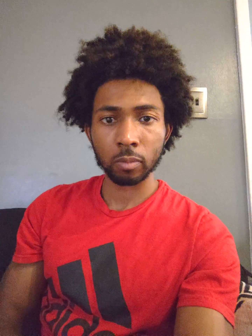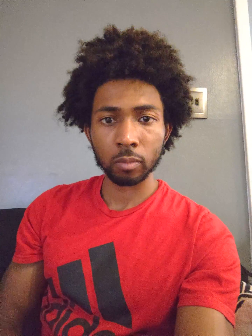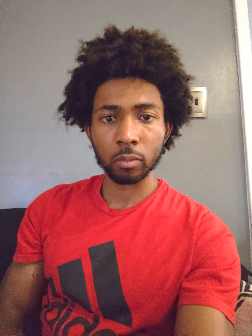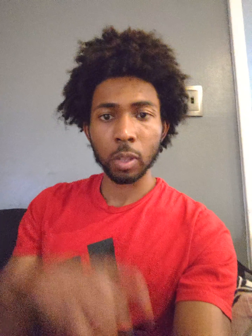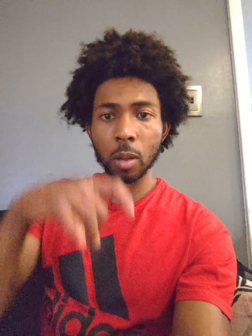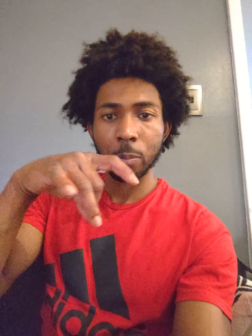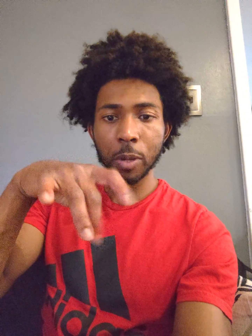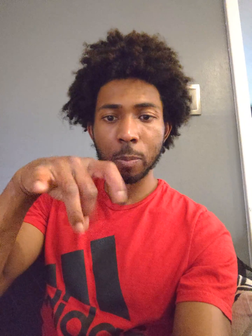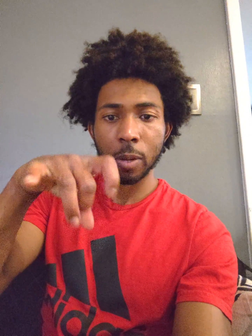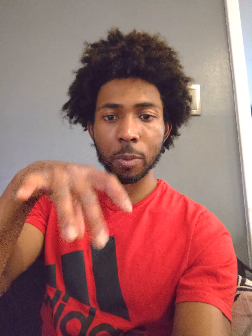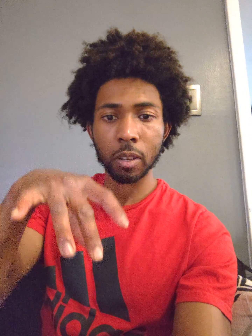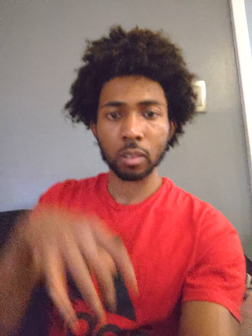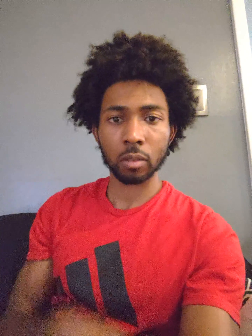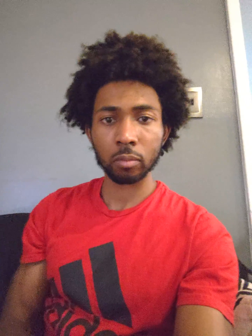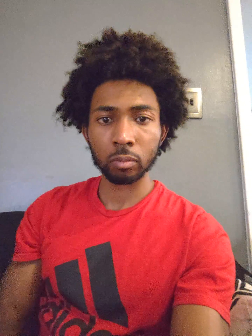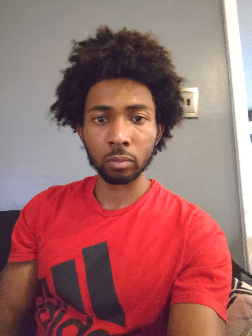pumpkin